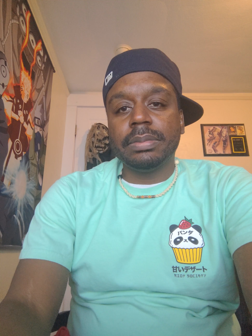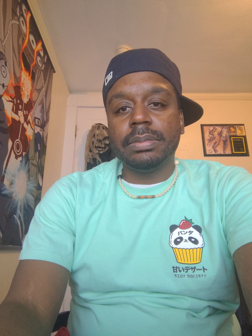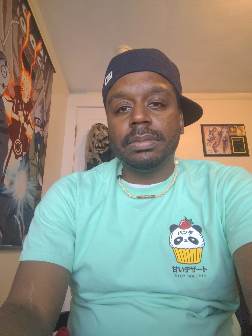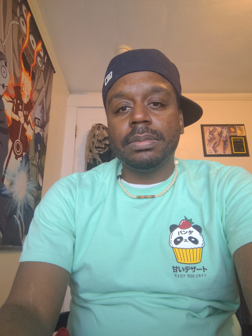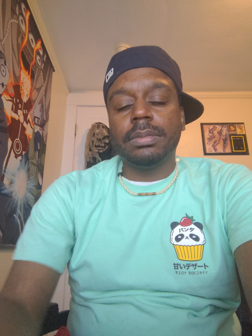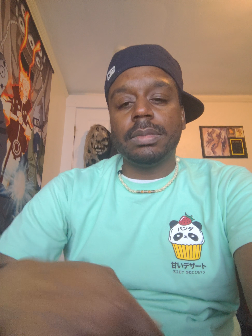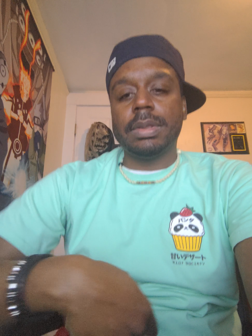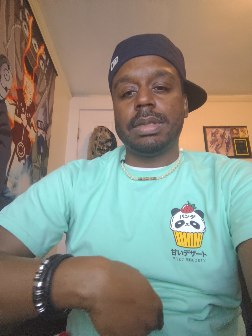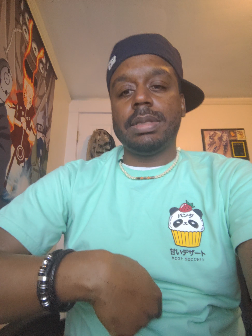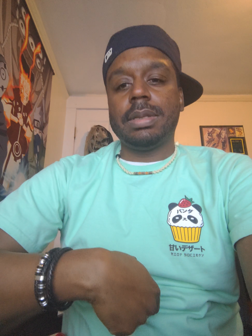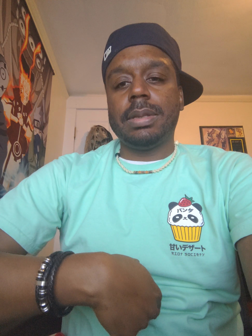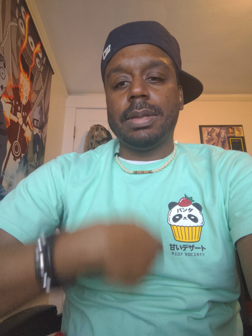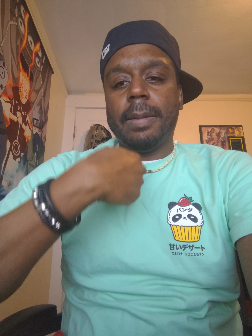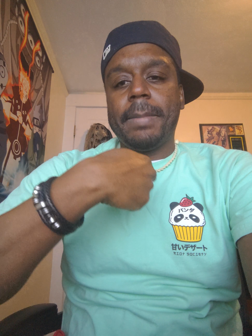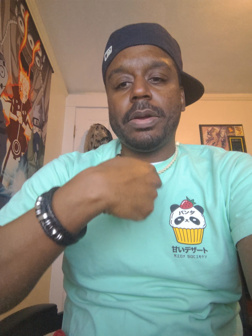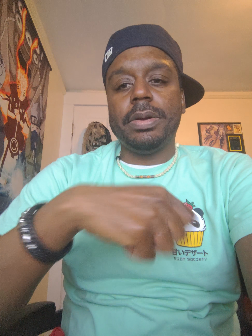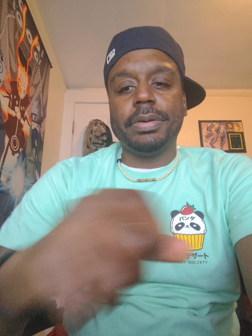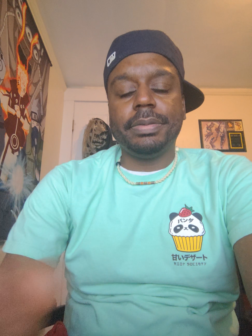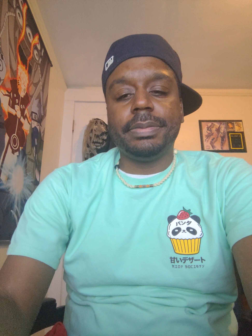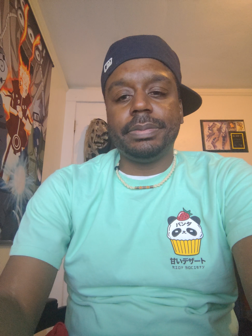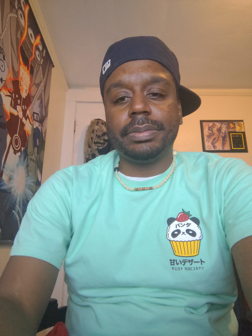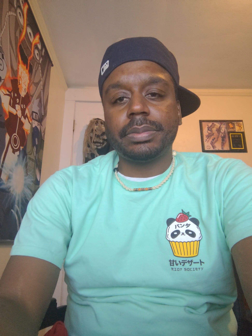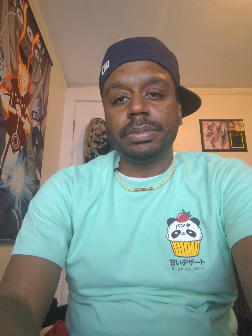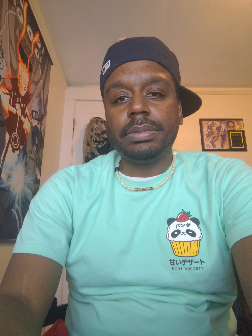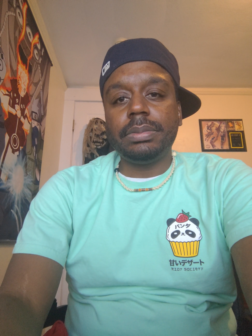zipper